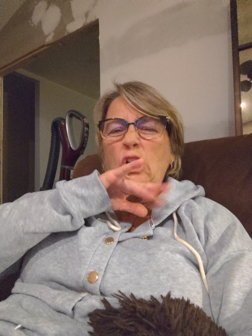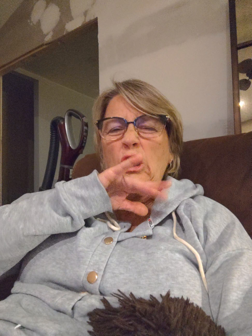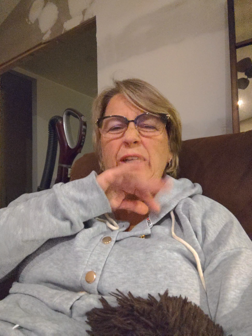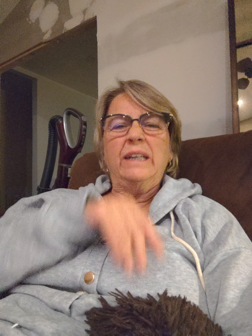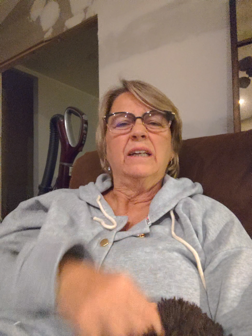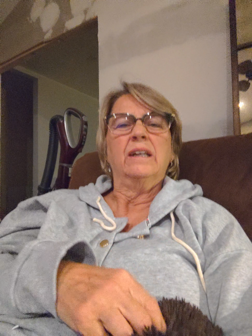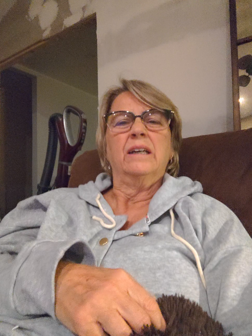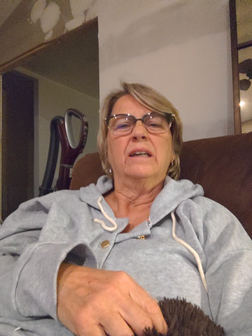dirty